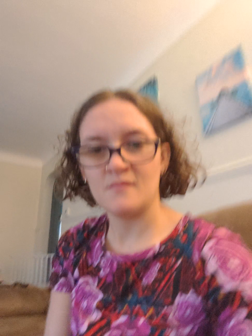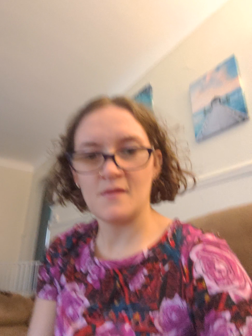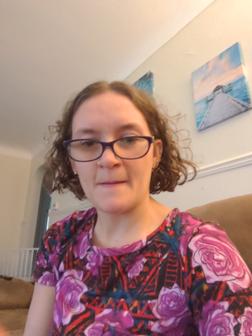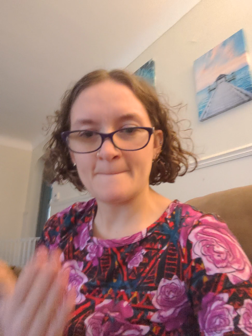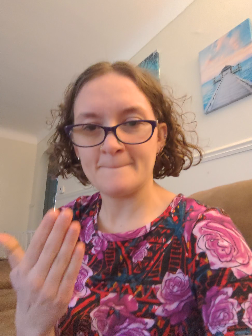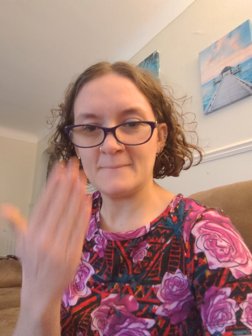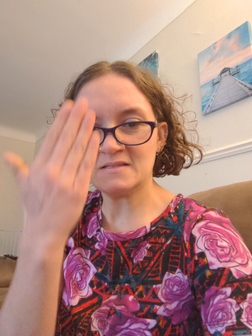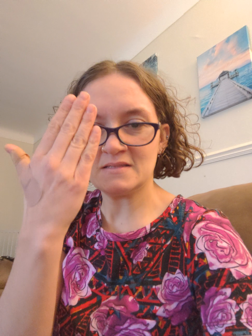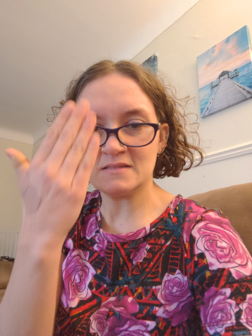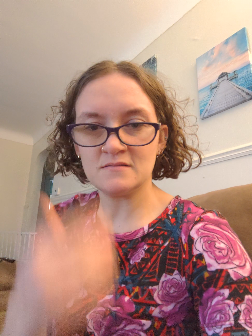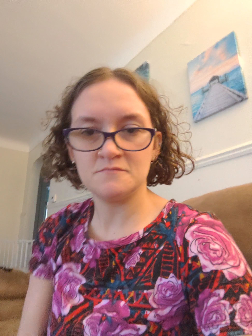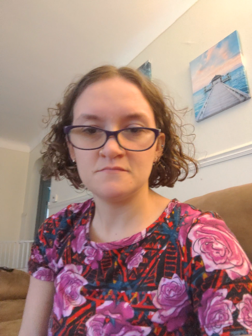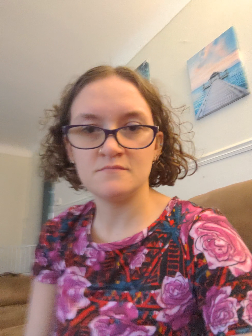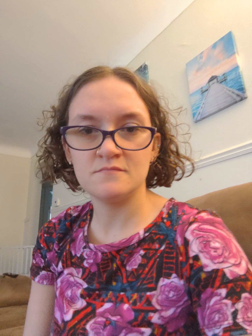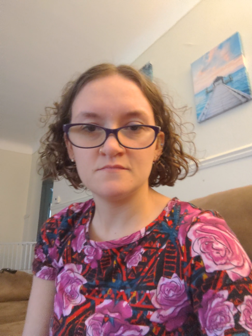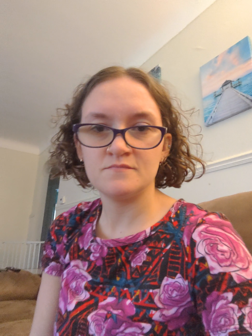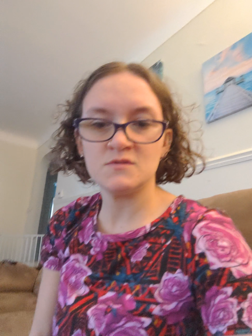mitten